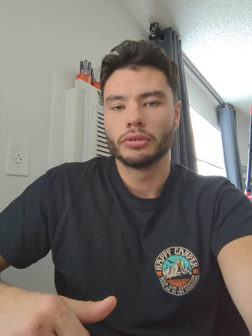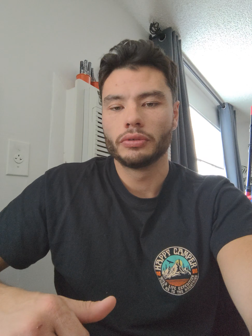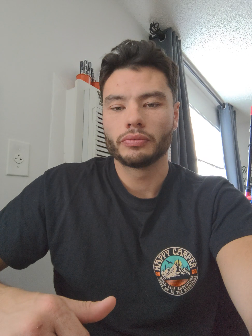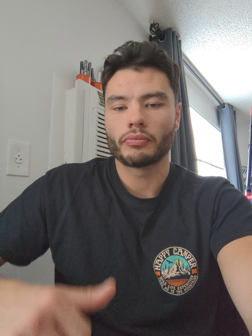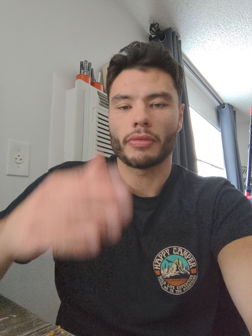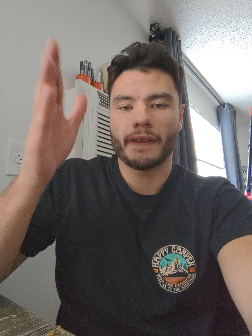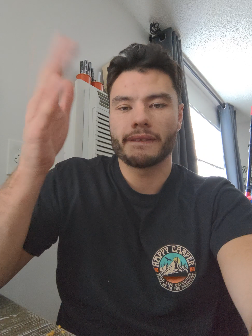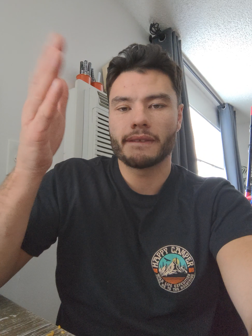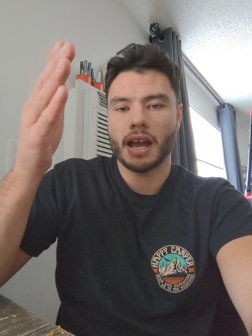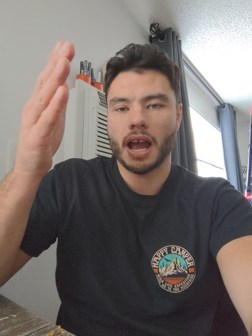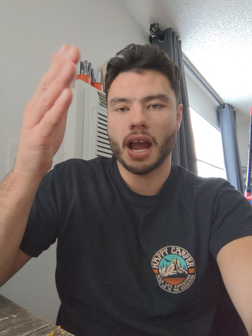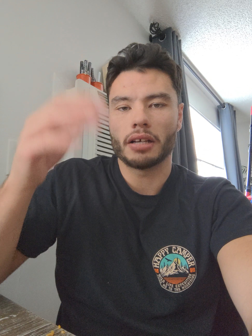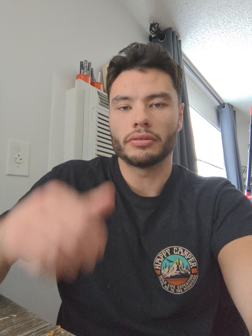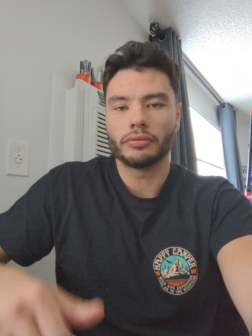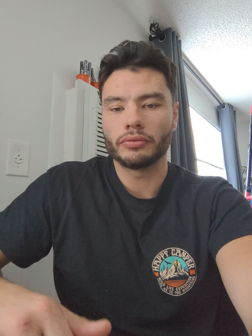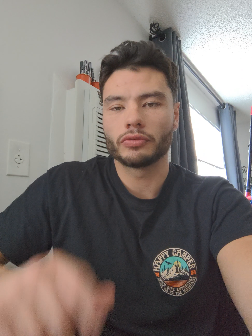flag